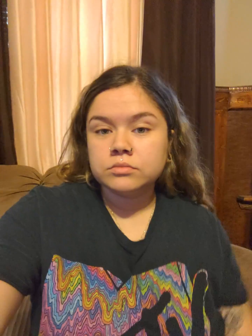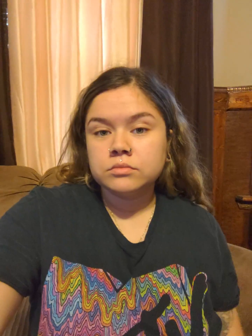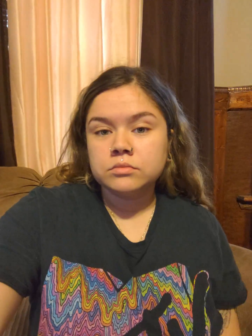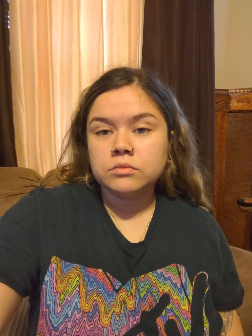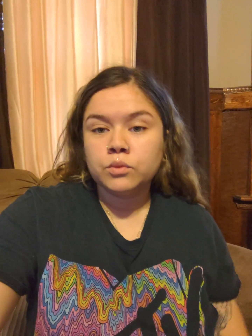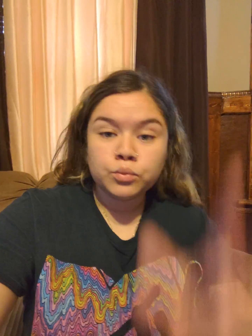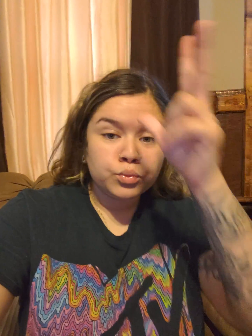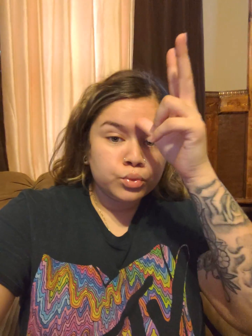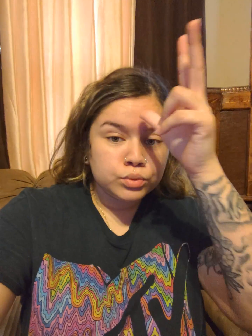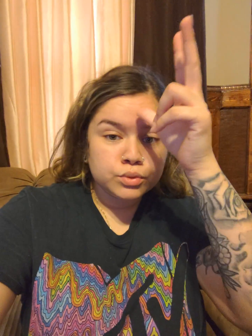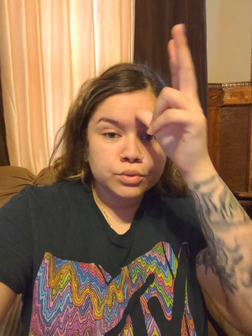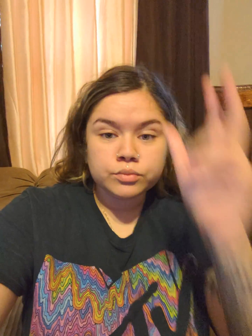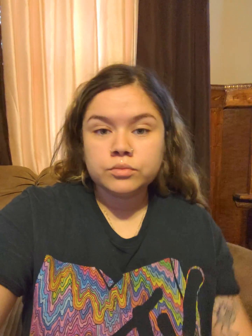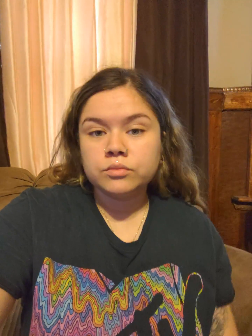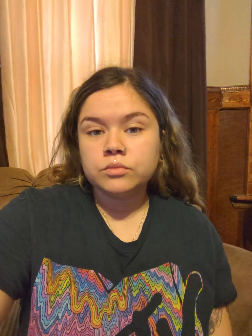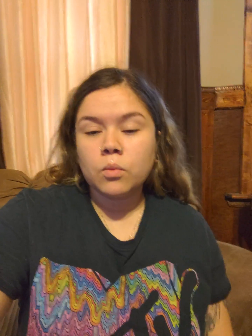rooster